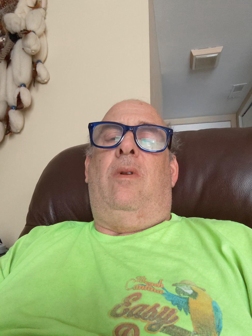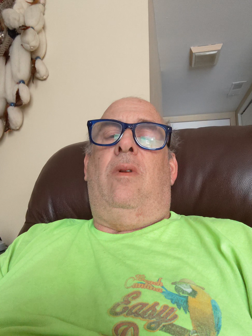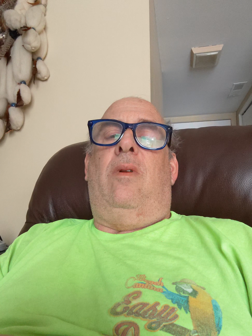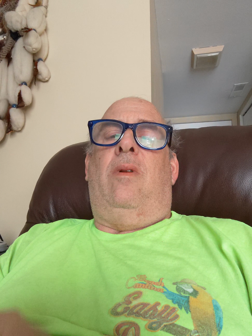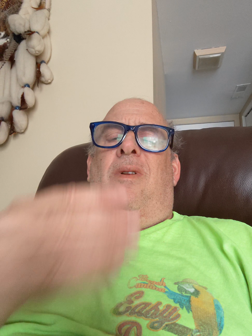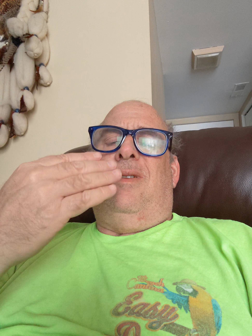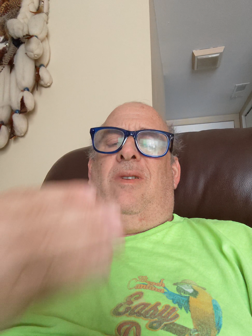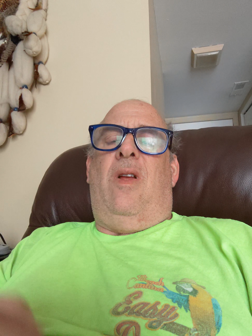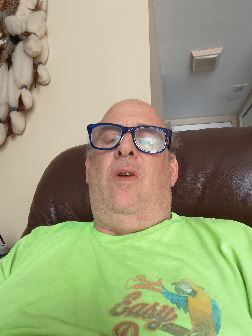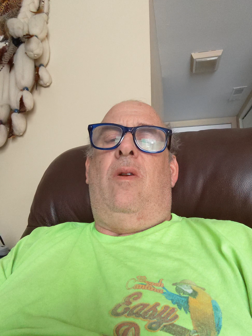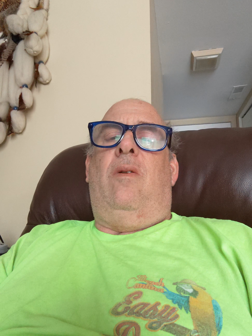now